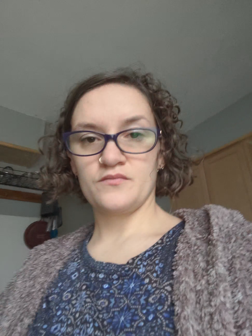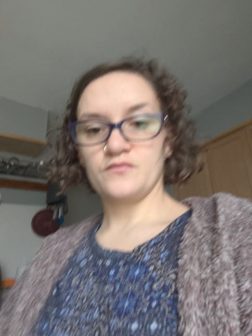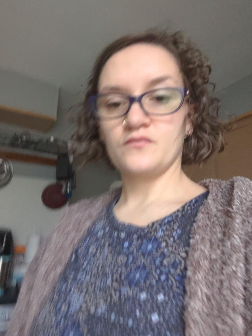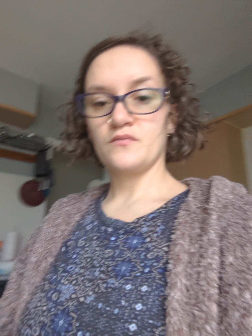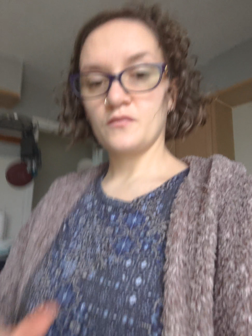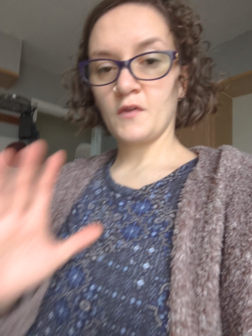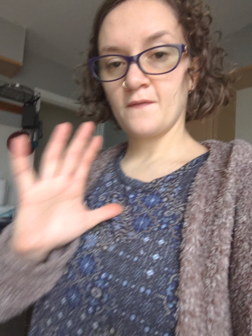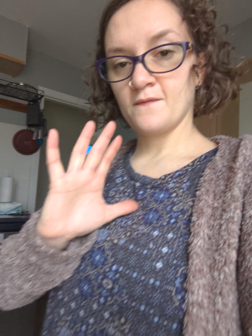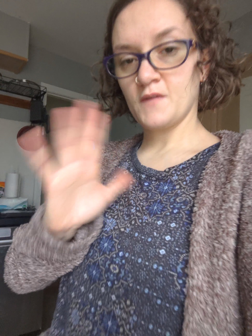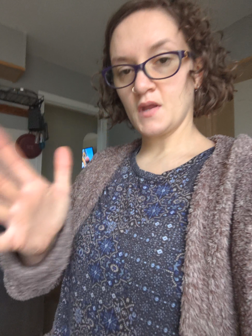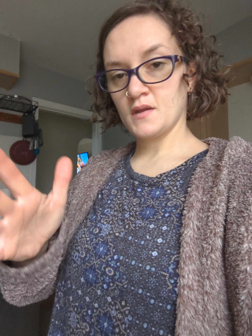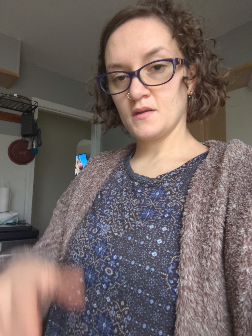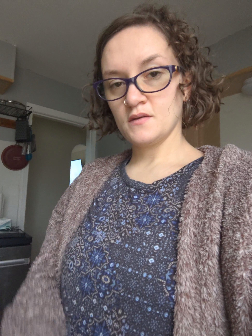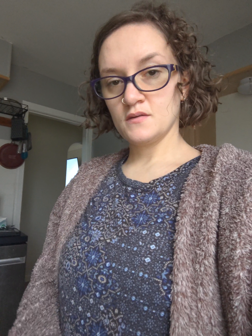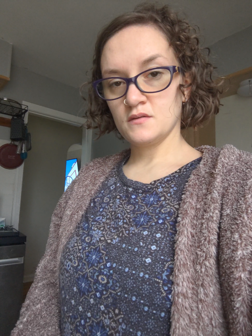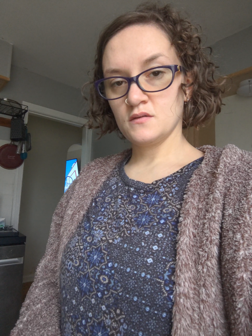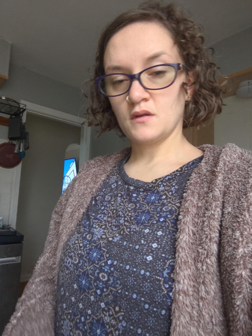fine